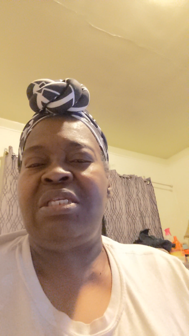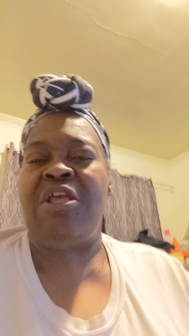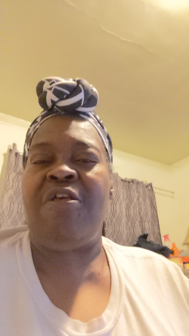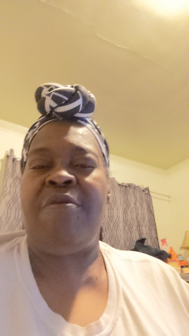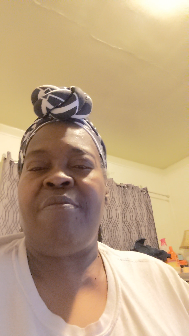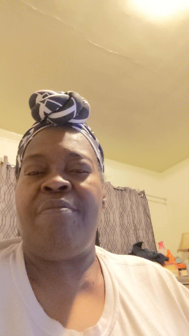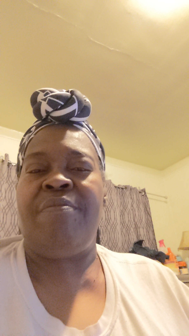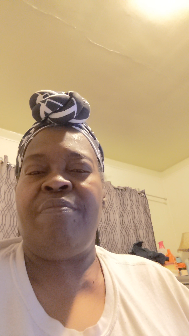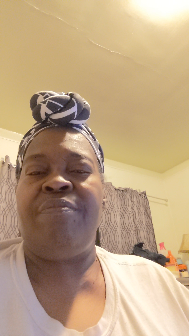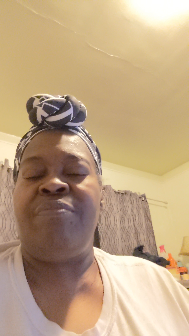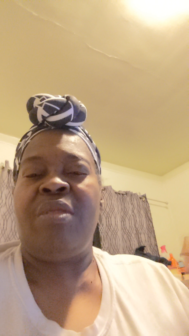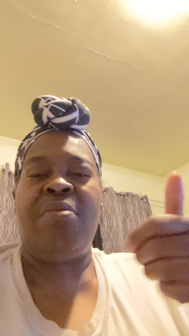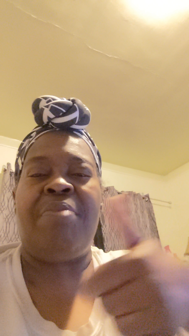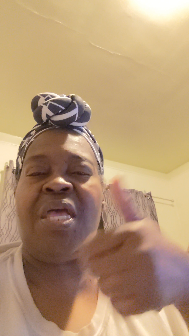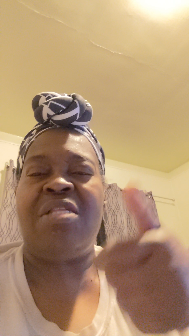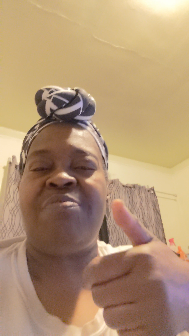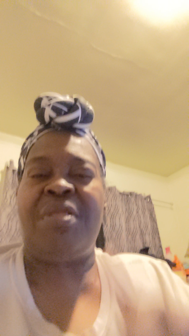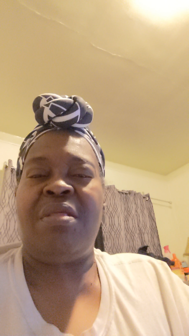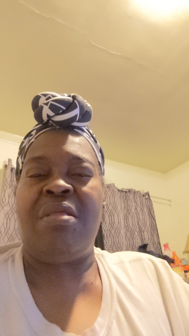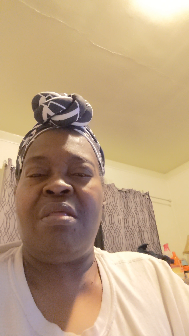basement